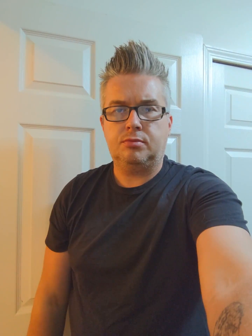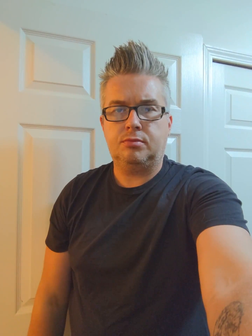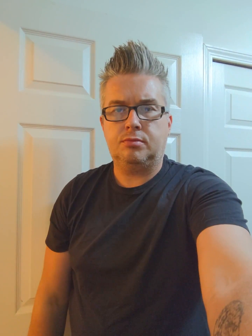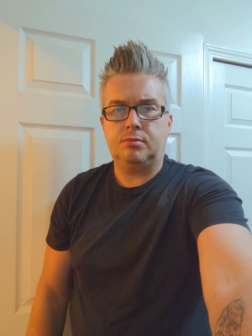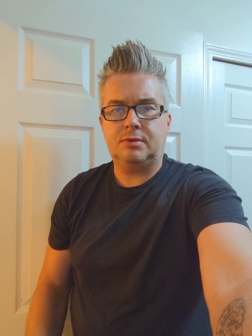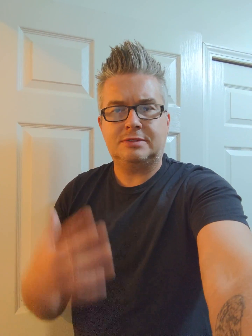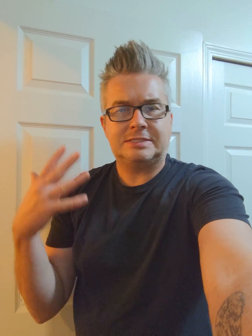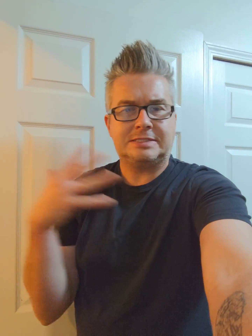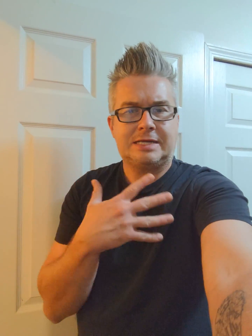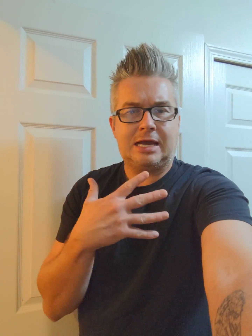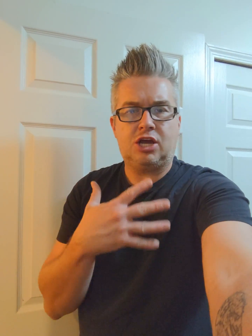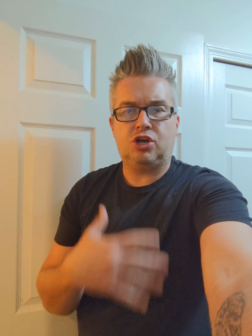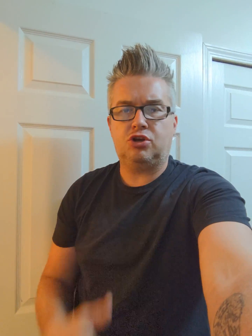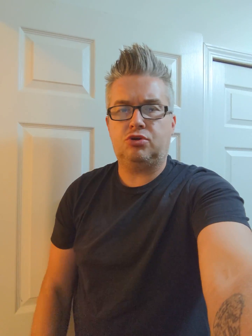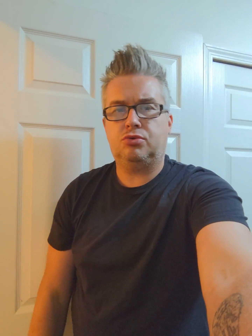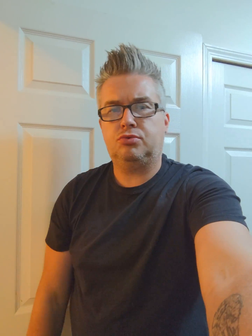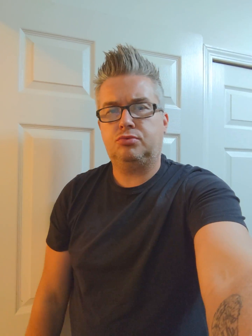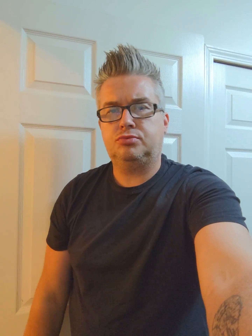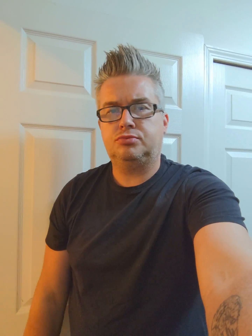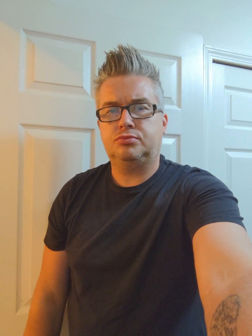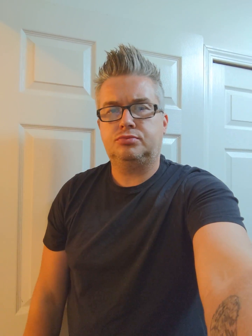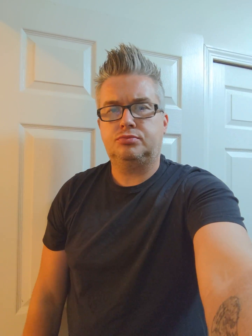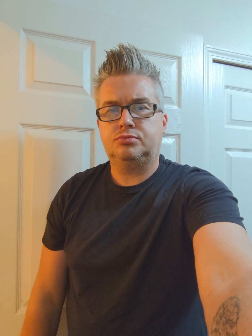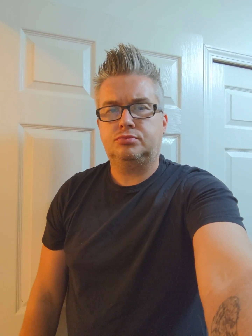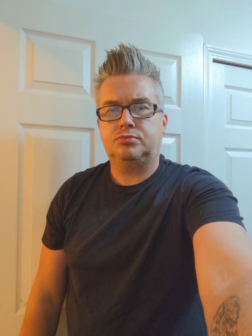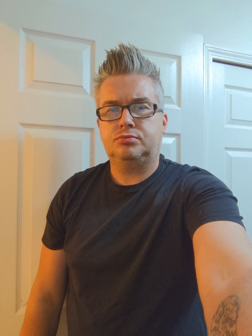scared